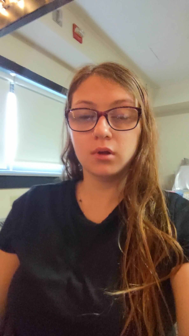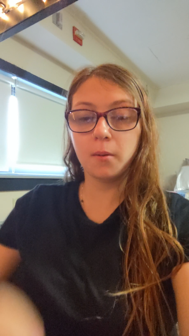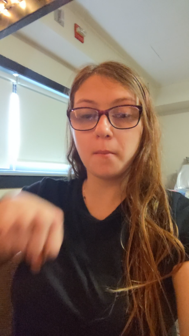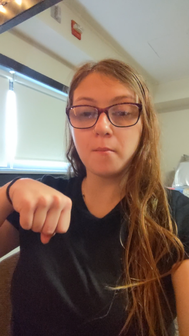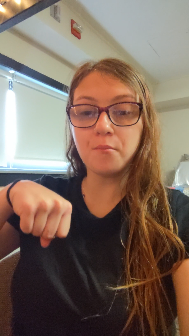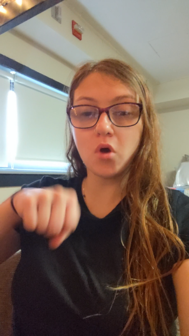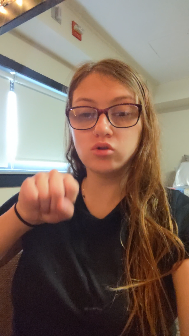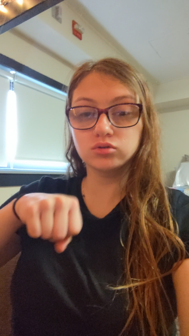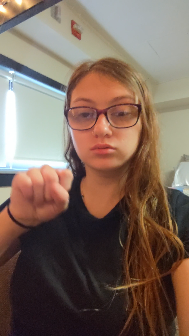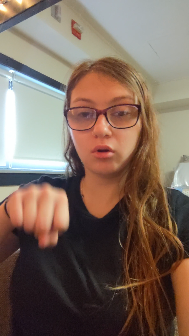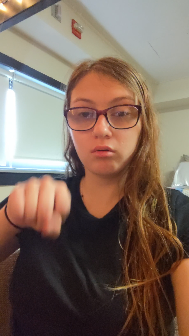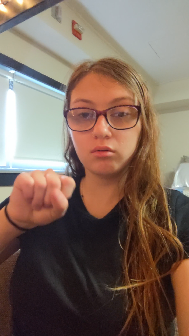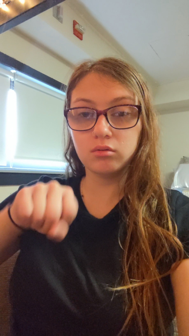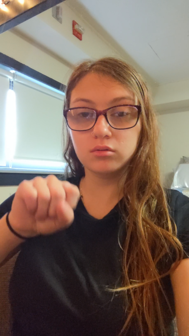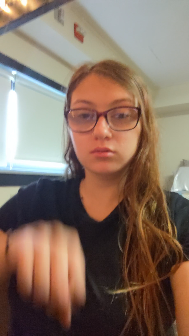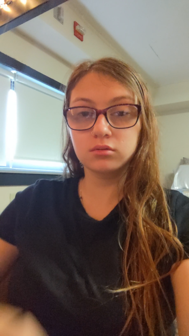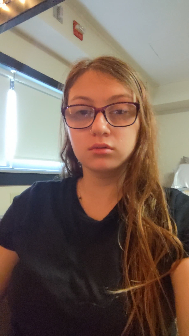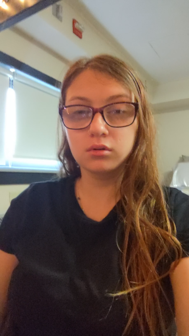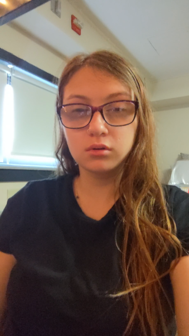motorcycle